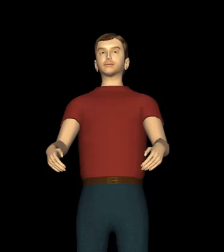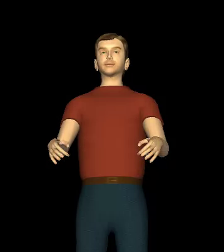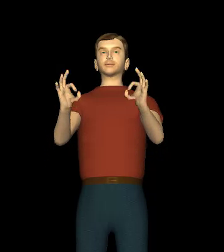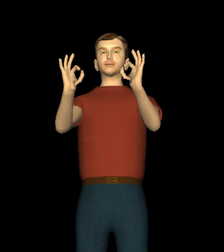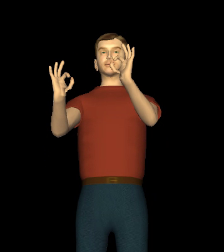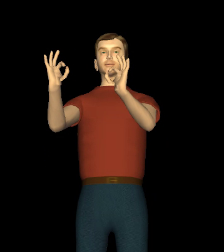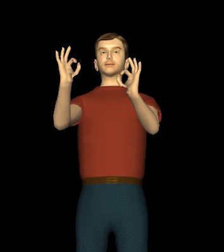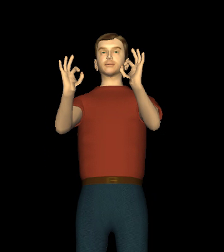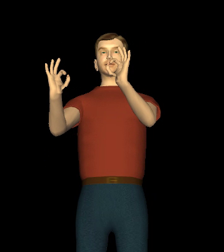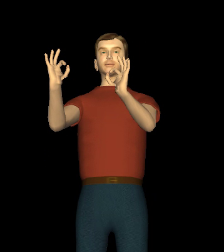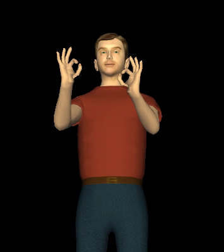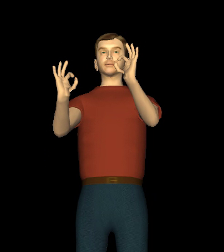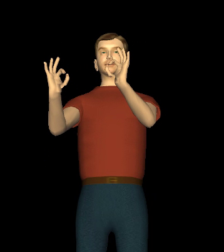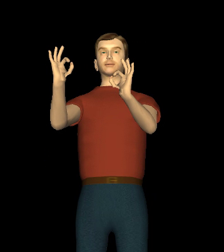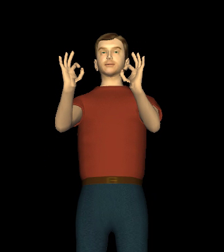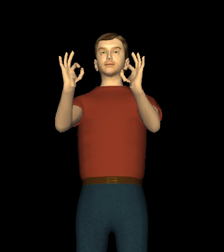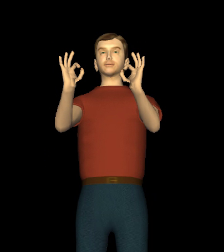الآنسة